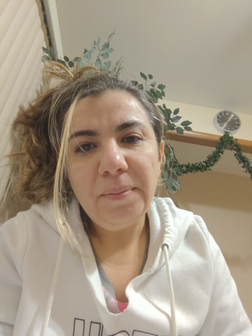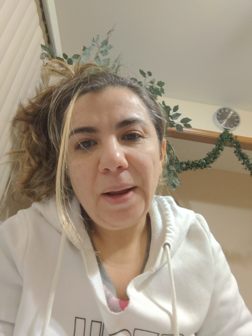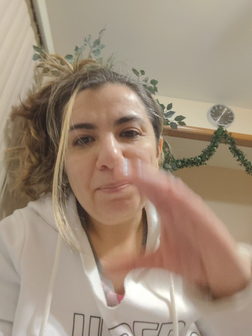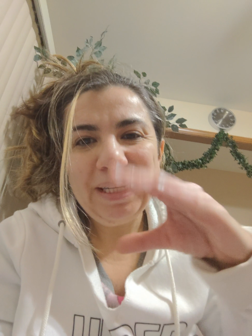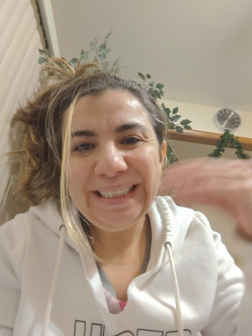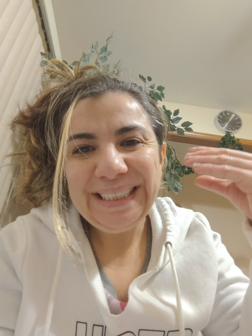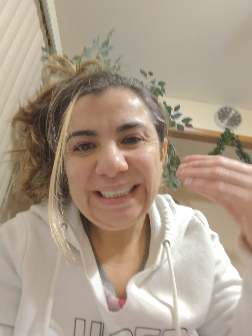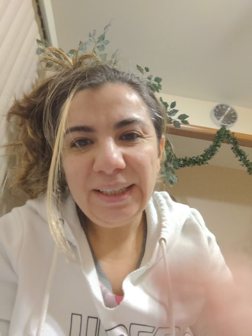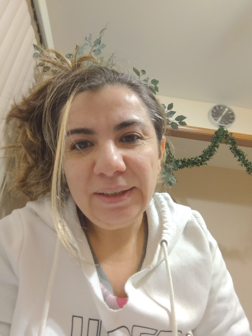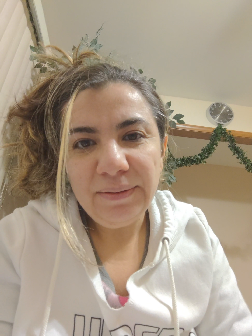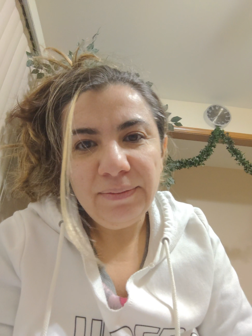smile